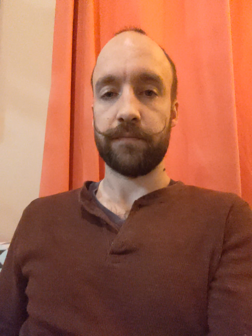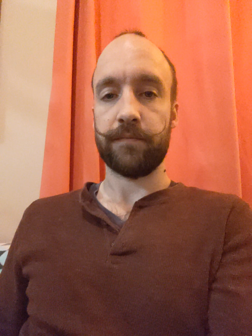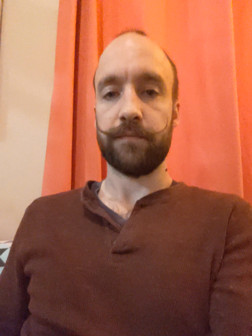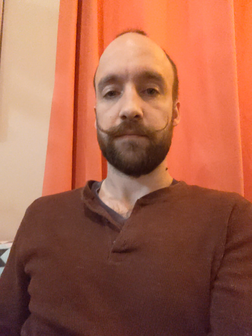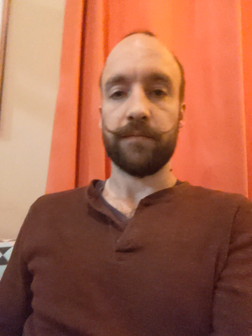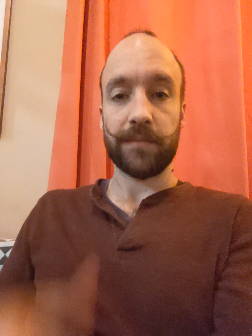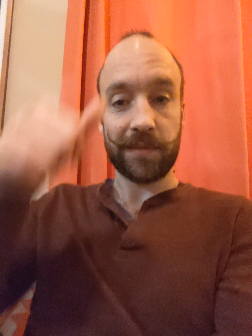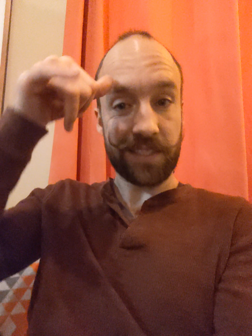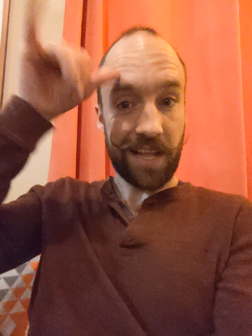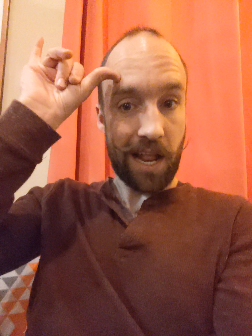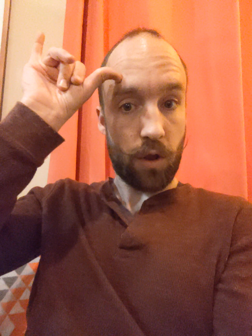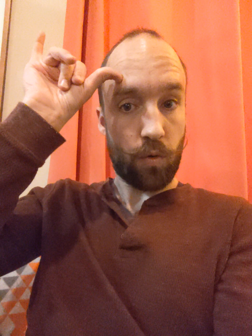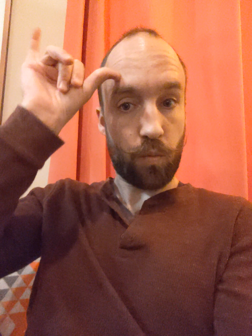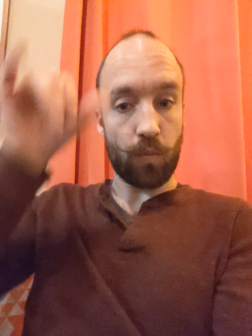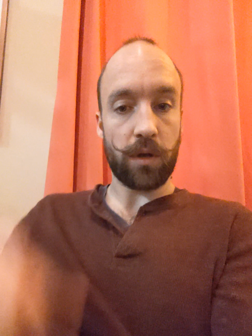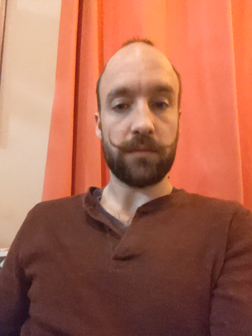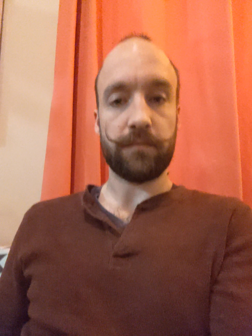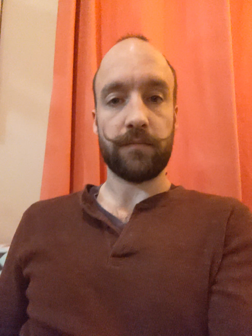cow